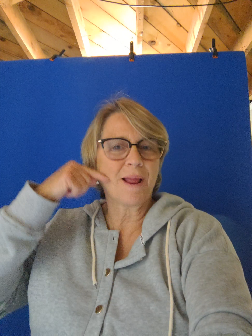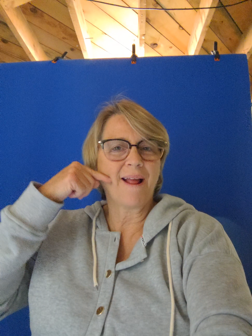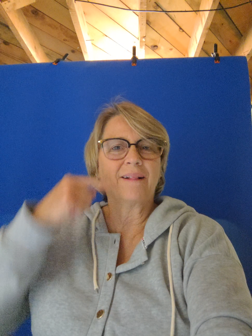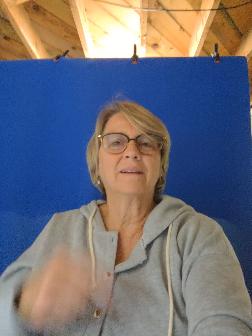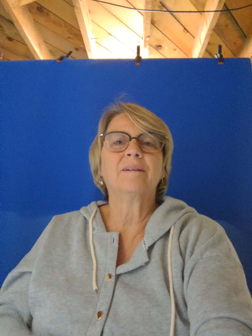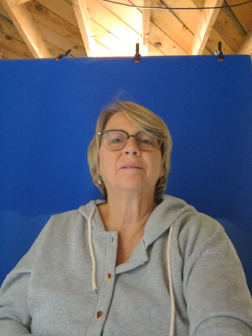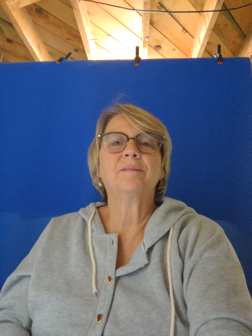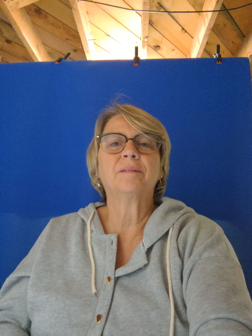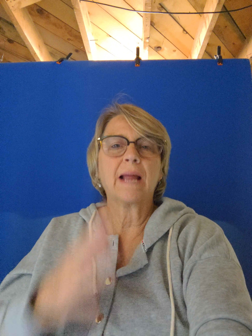smile